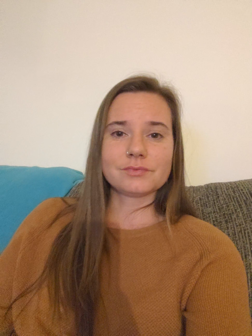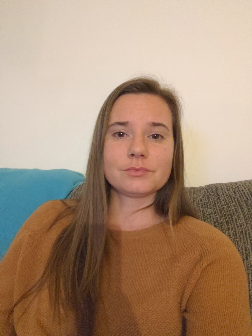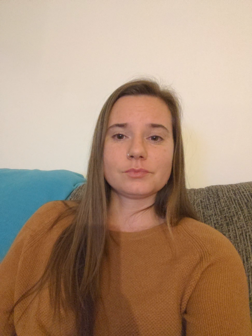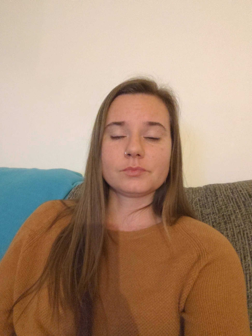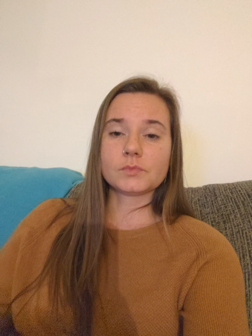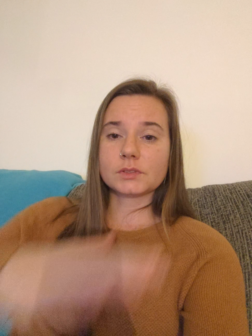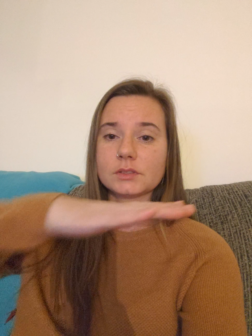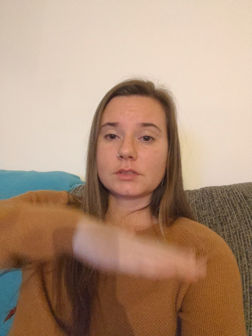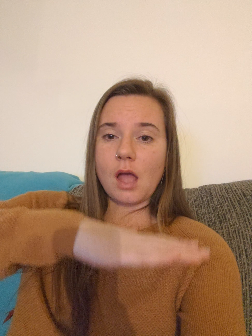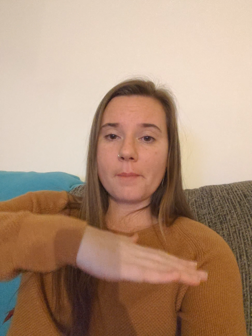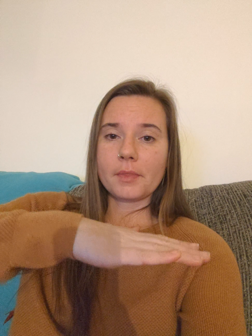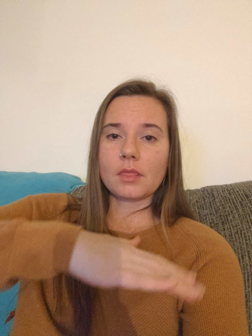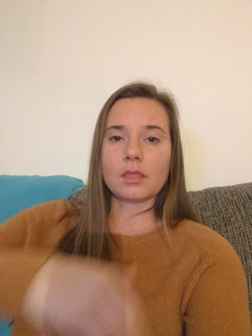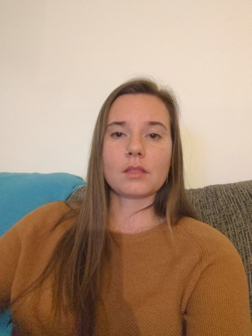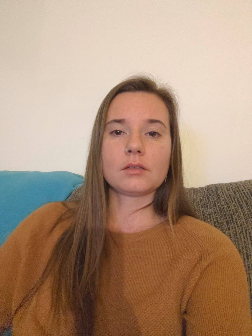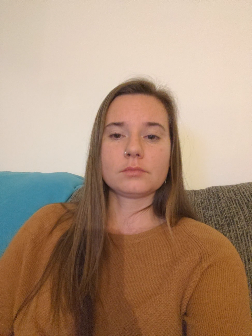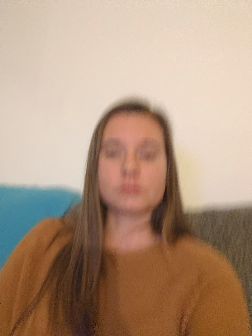table